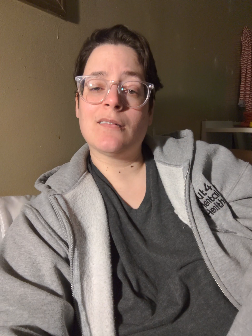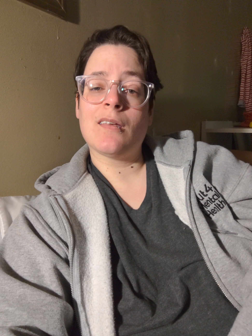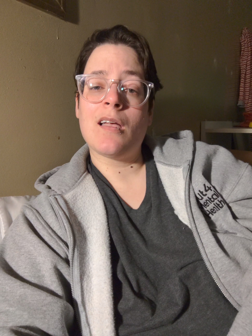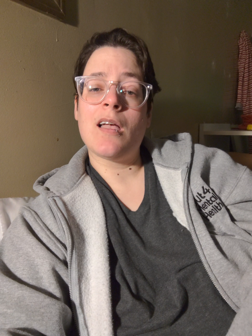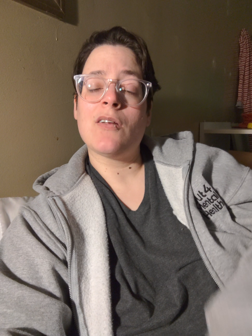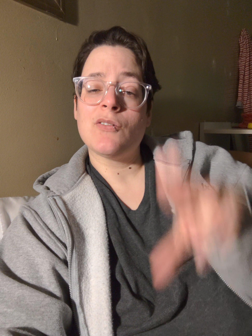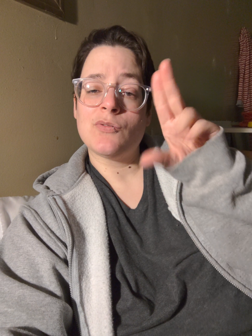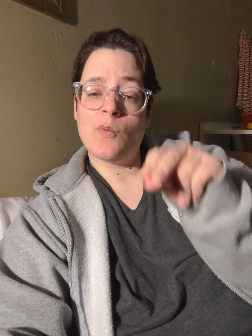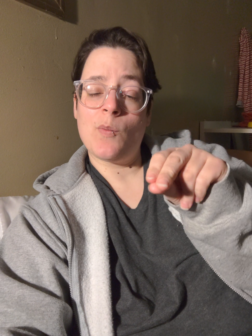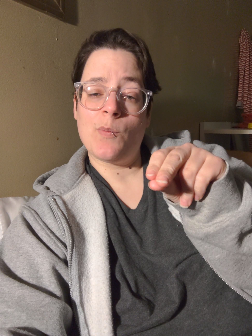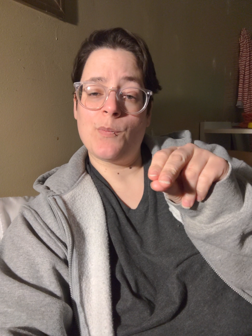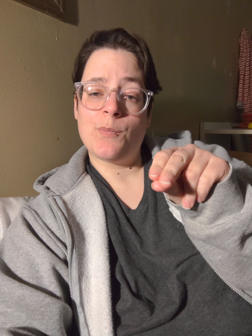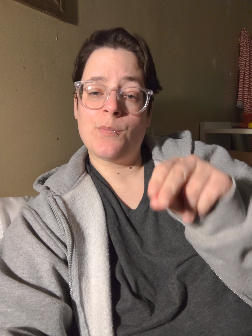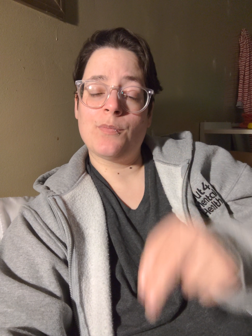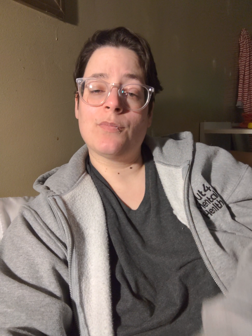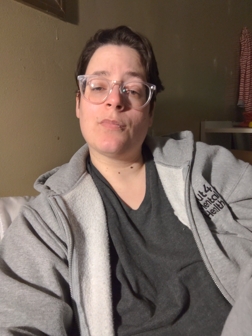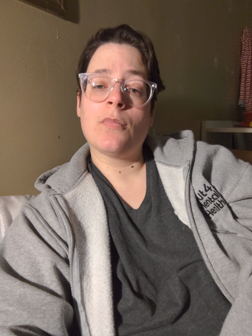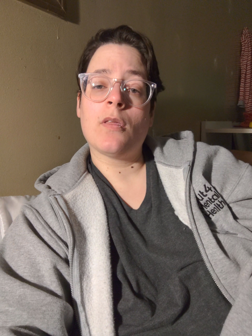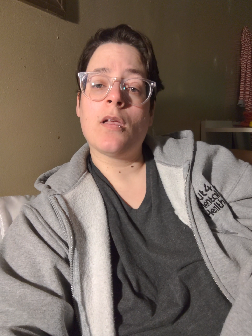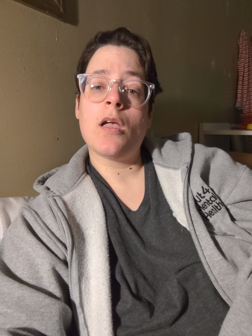no